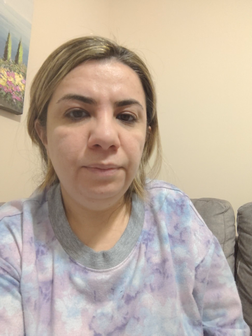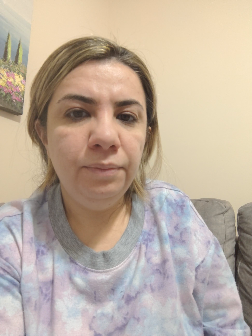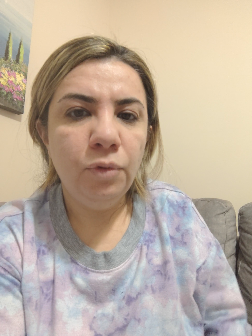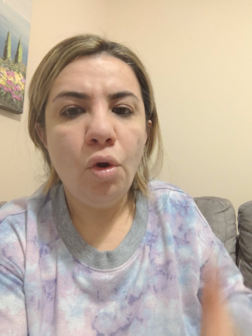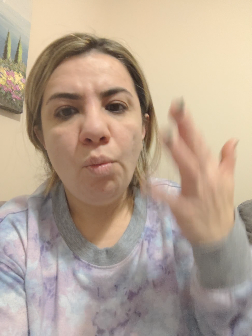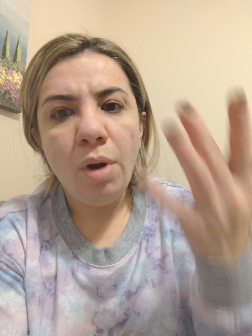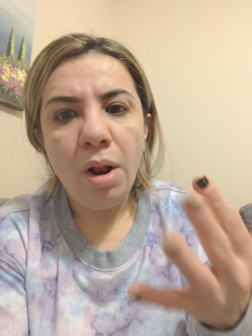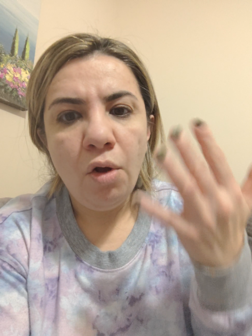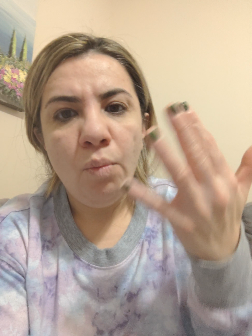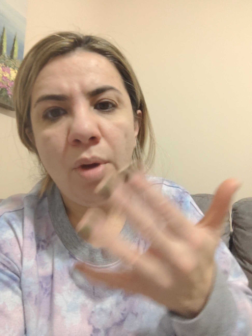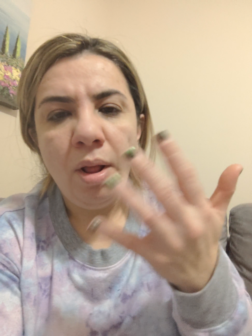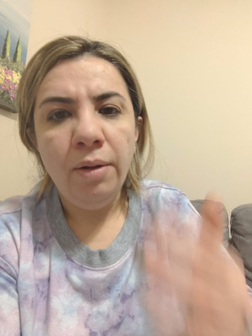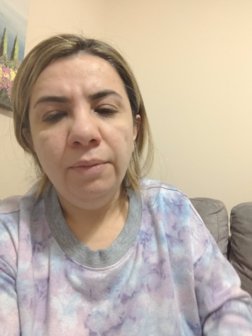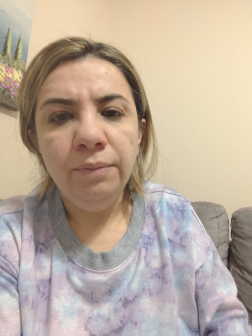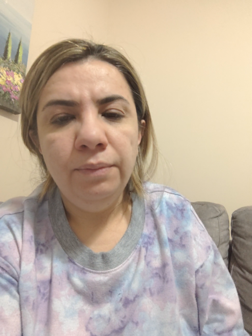wait